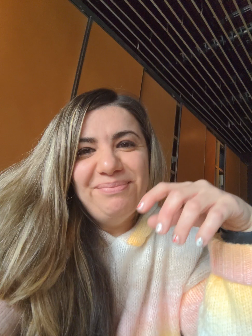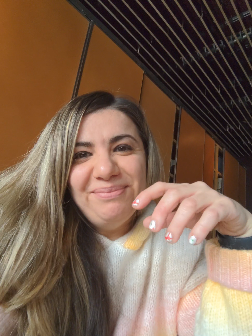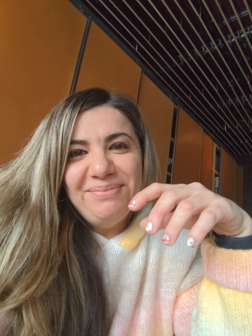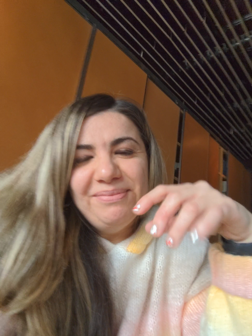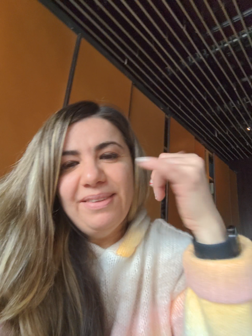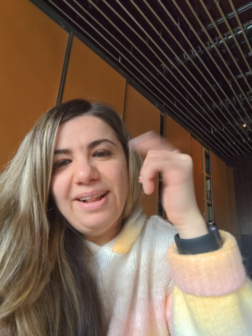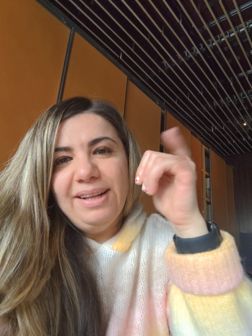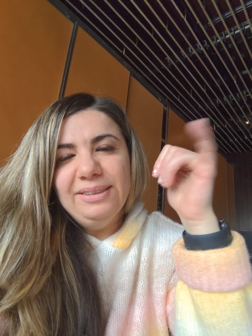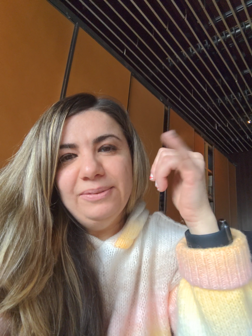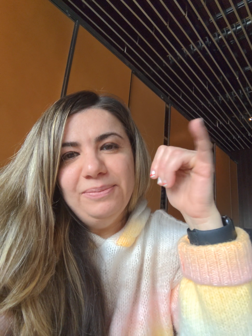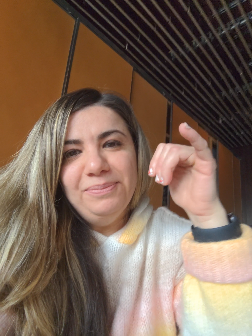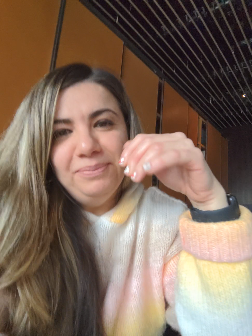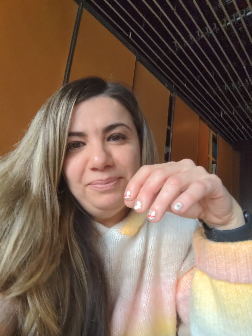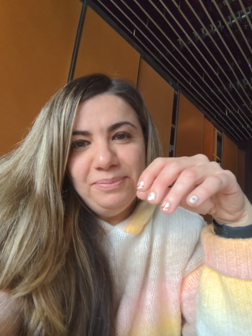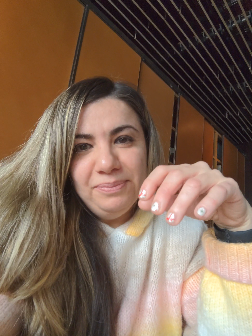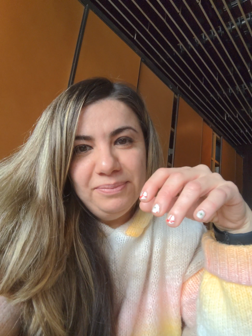yellow